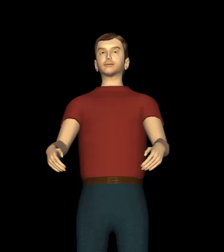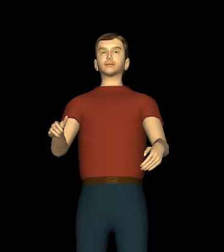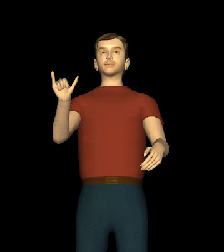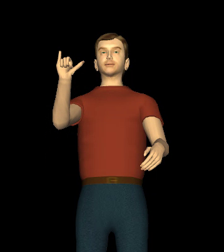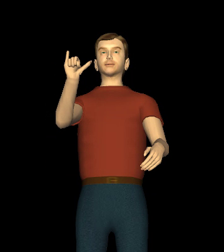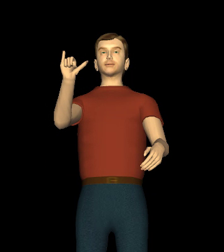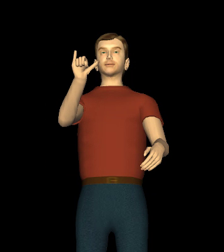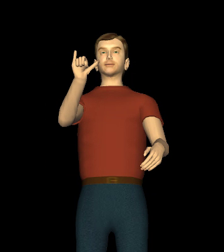من